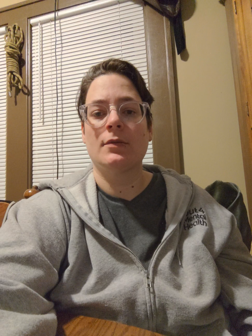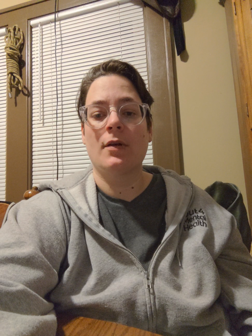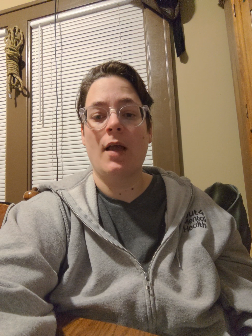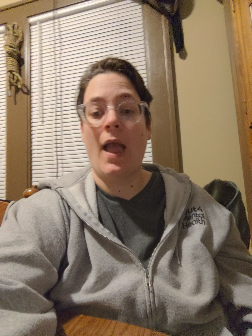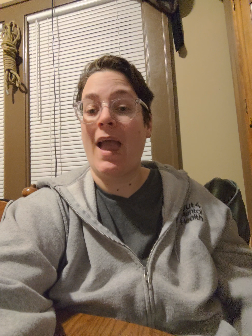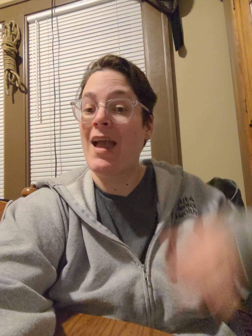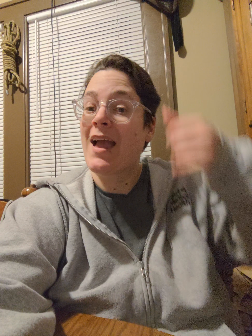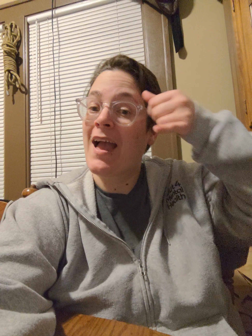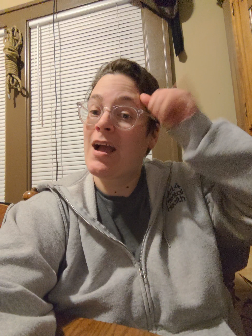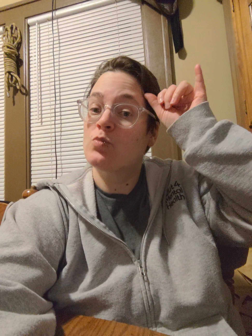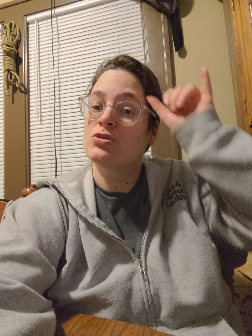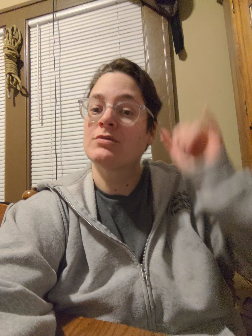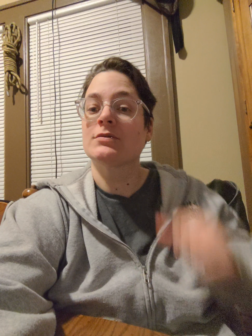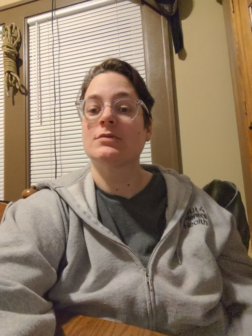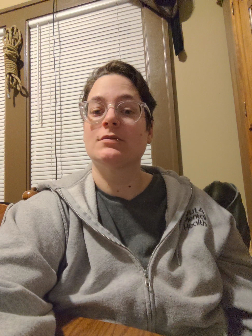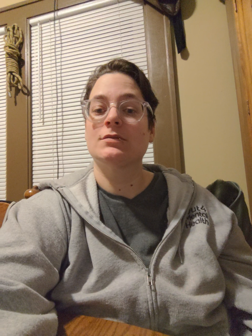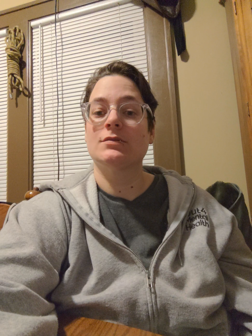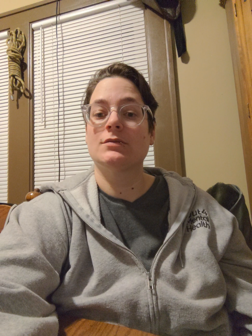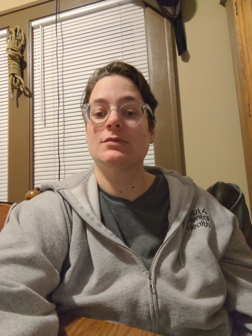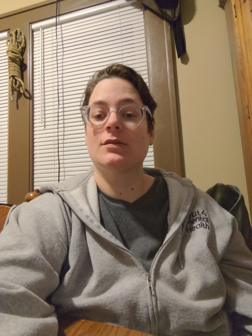cow